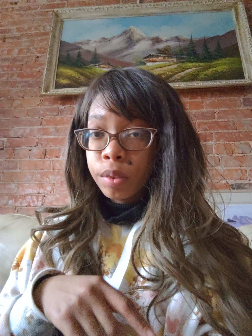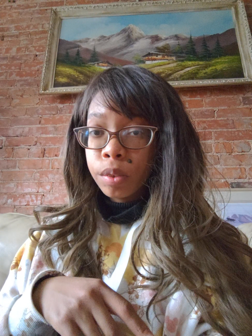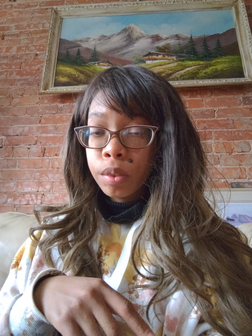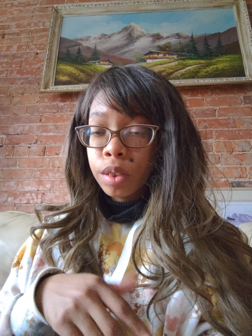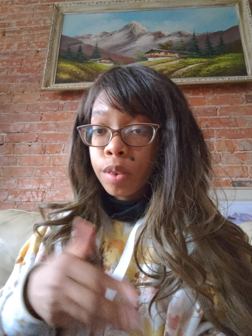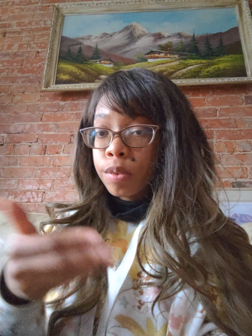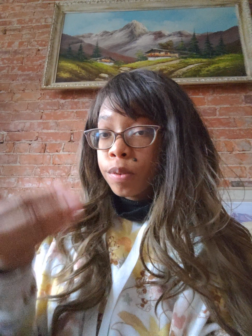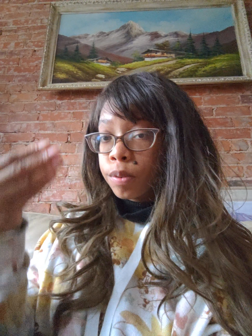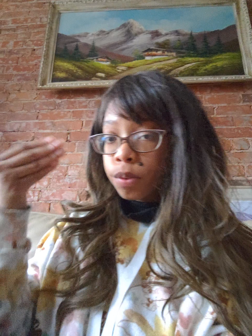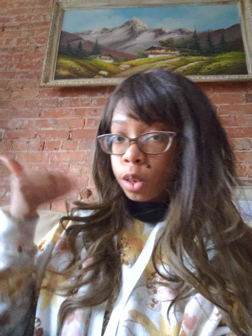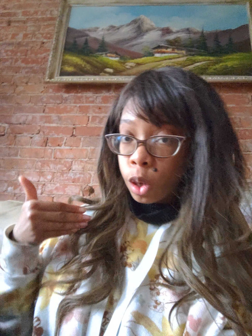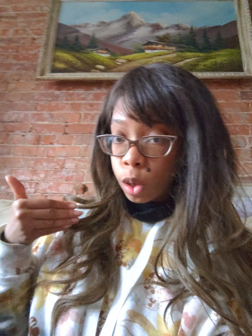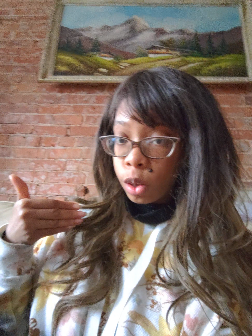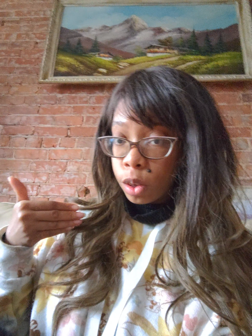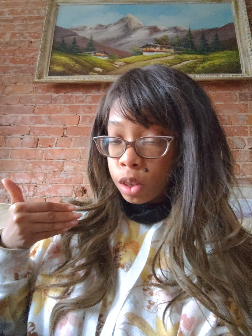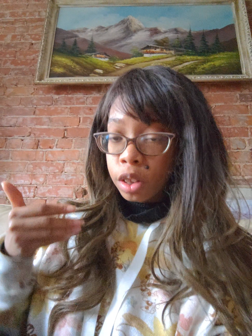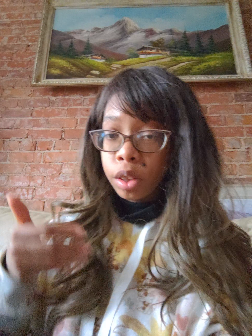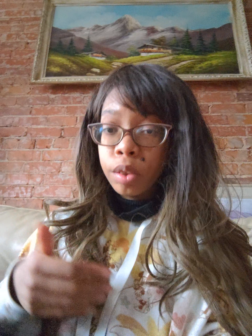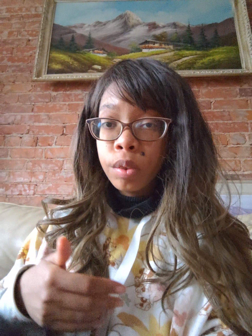before